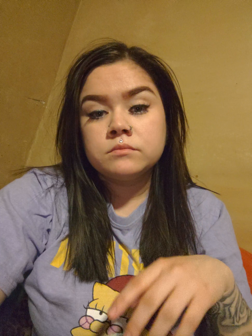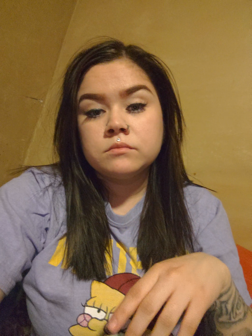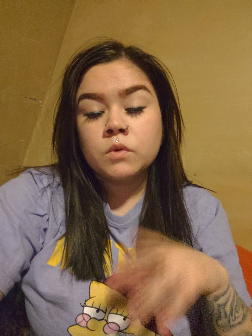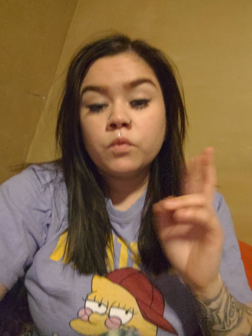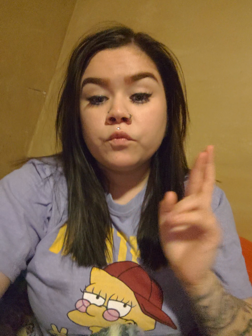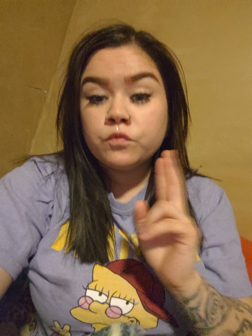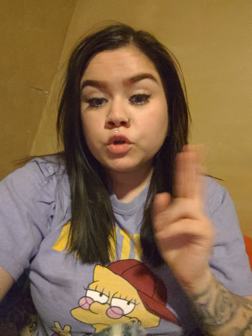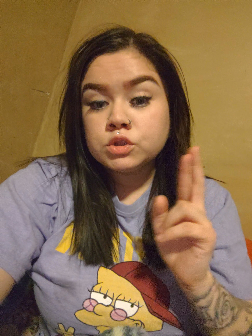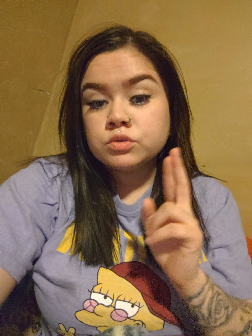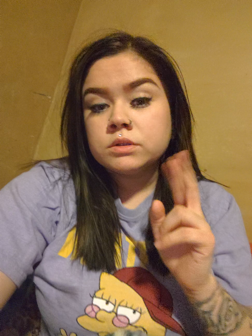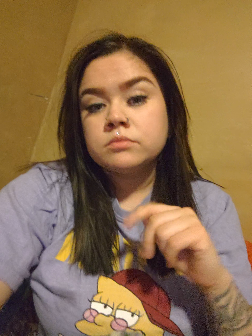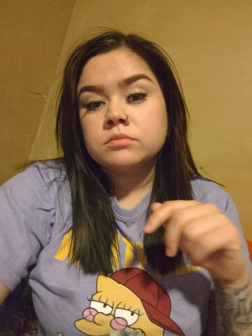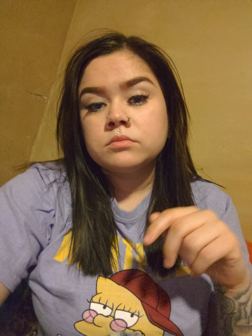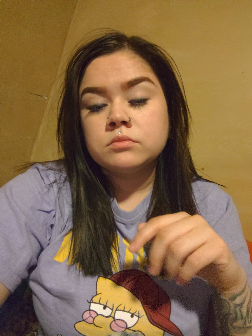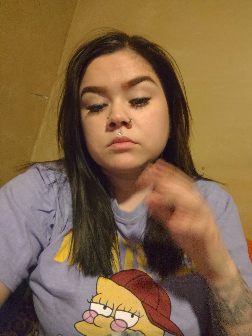refrigerator